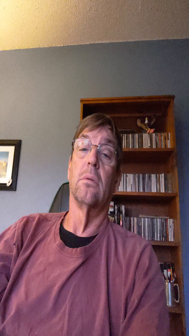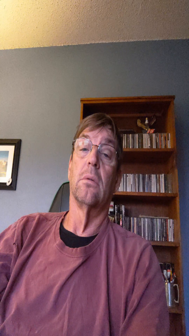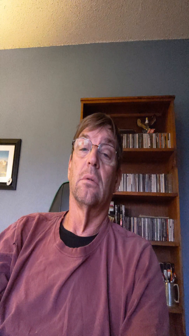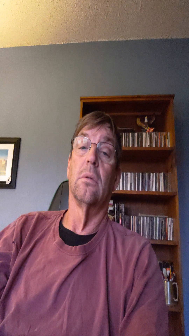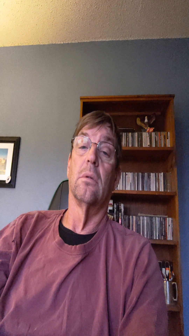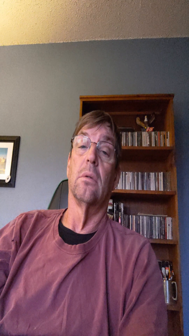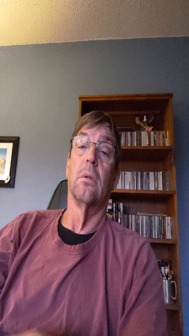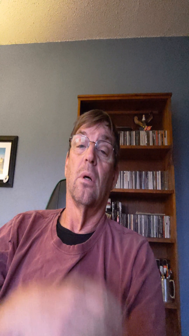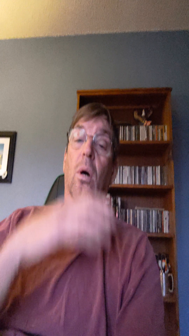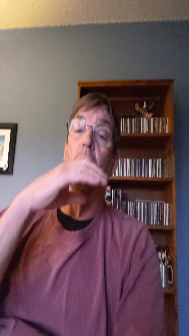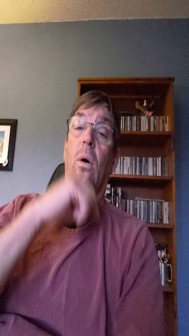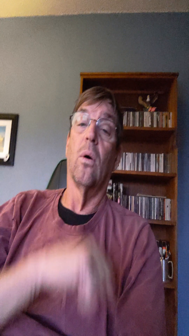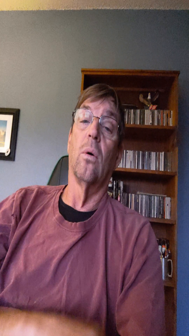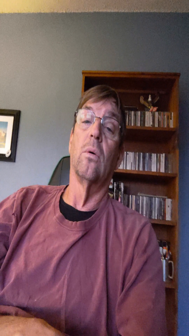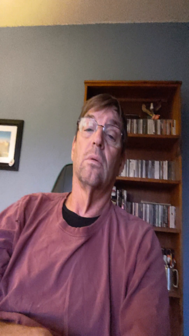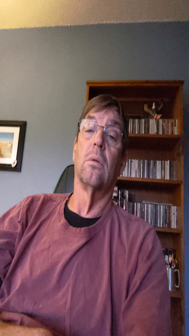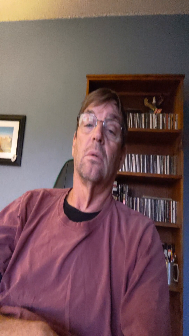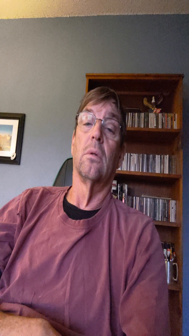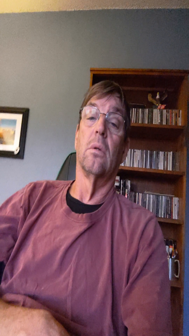old